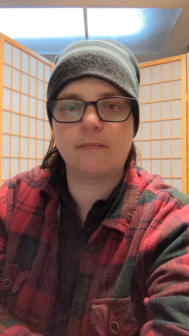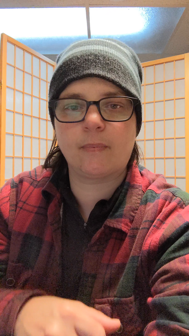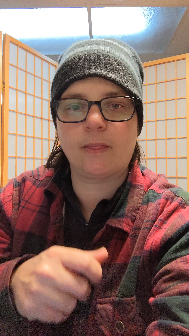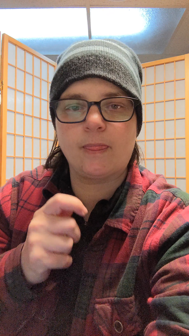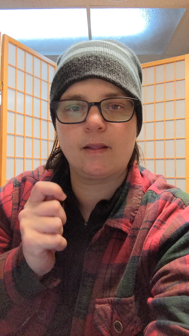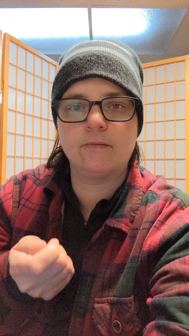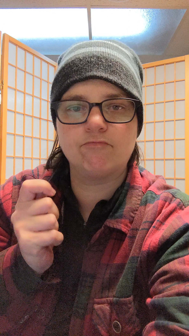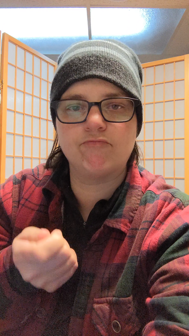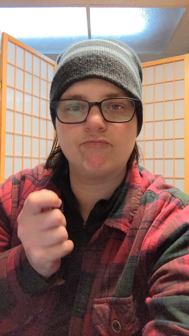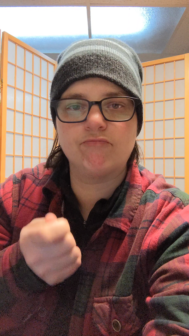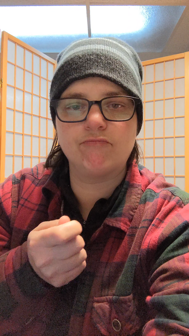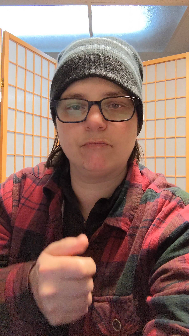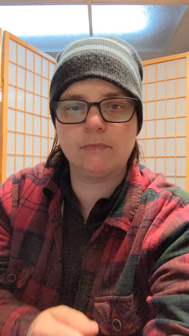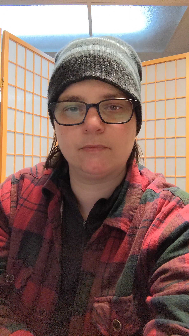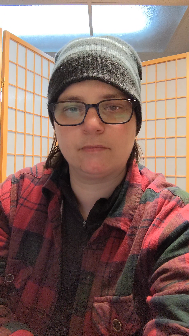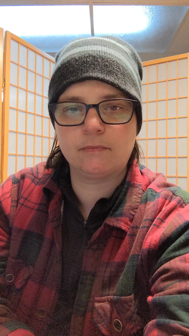cart